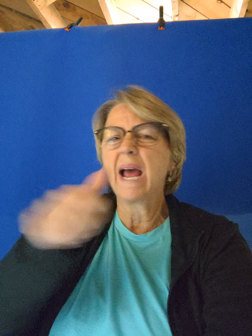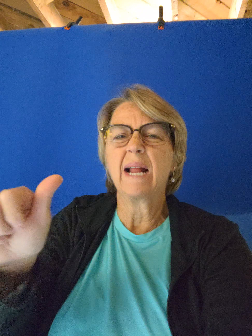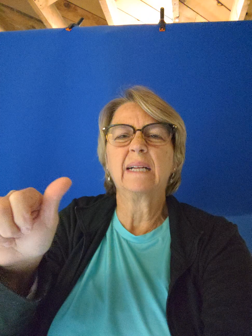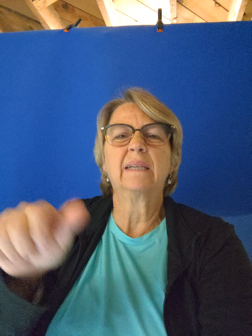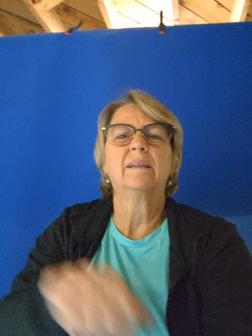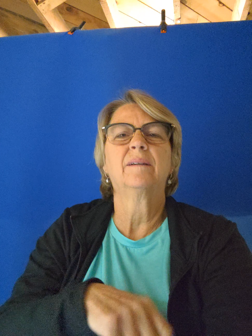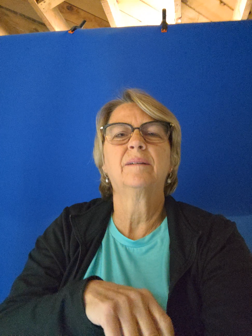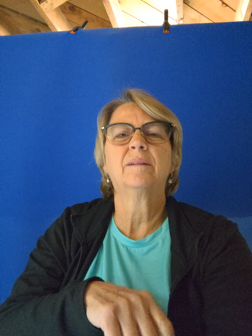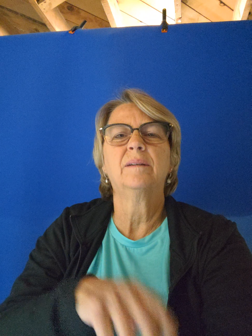any